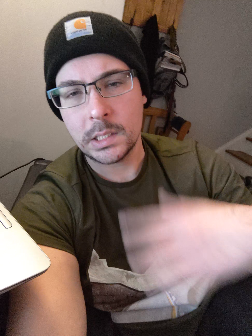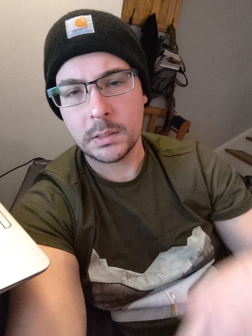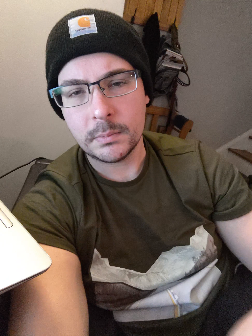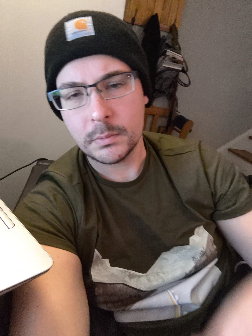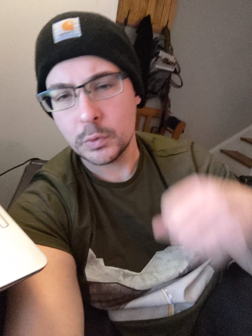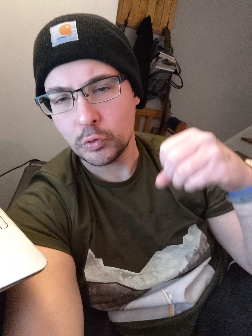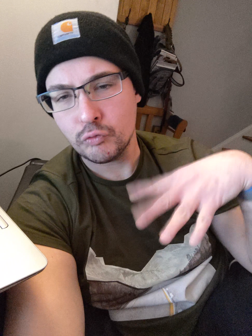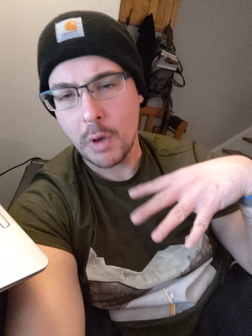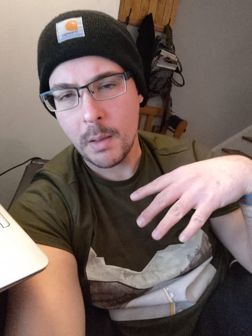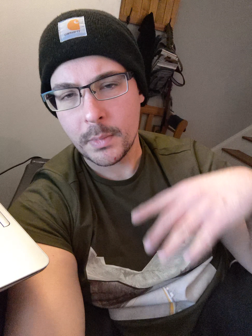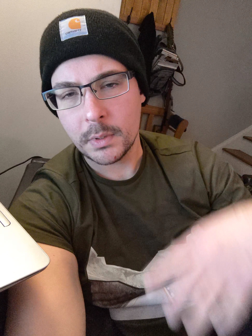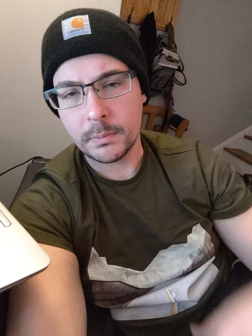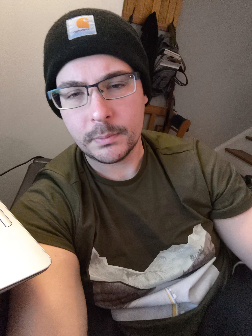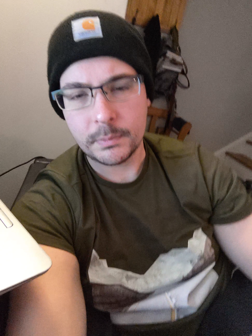drop